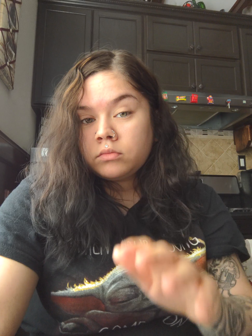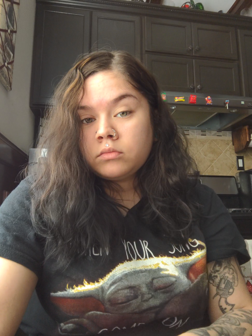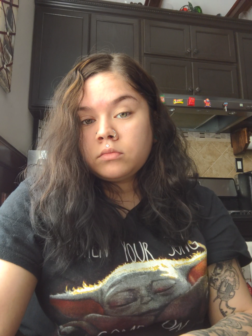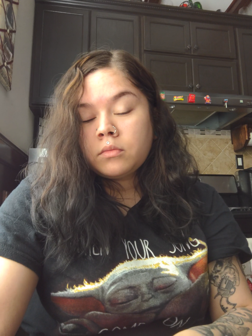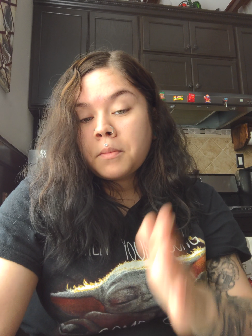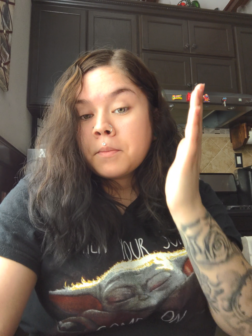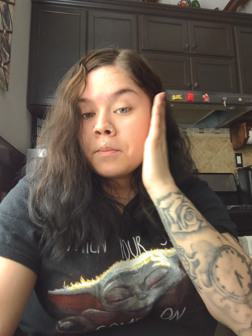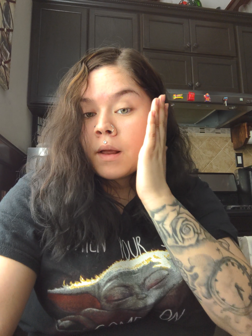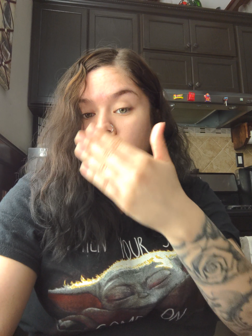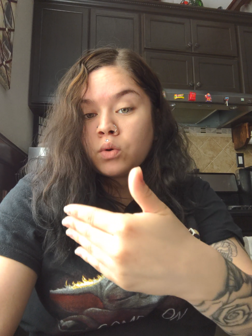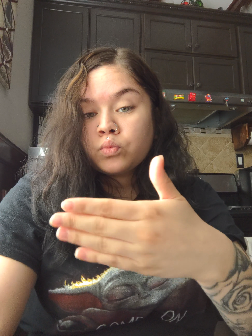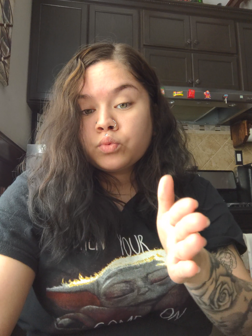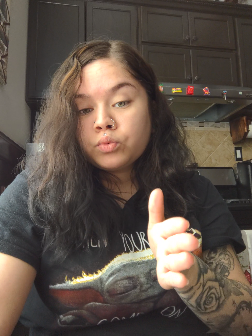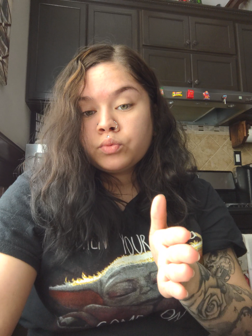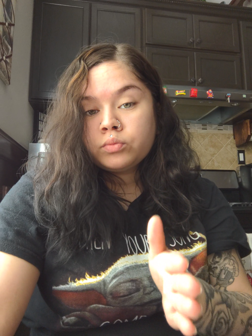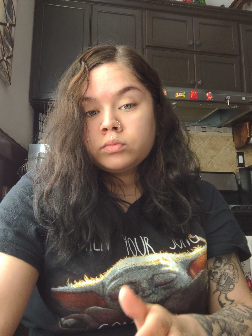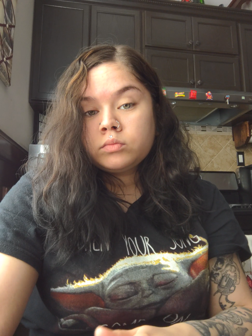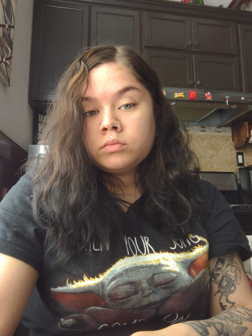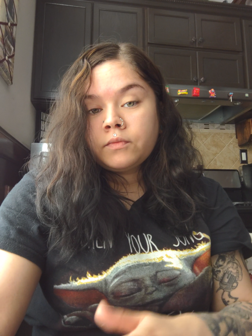bedroom